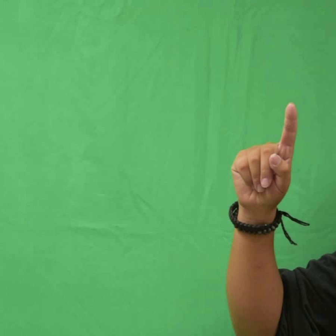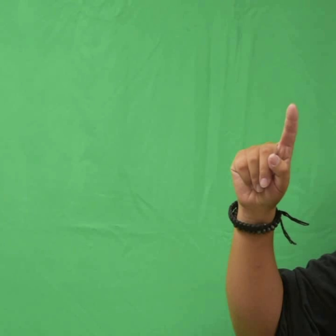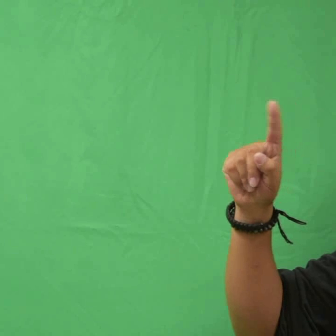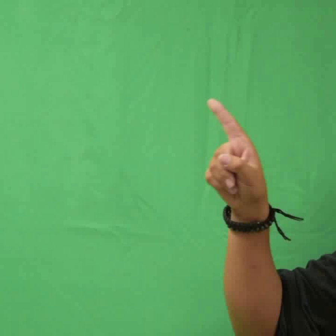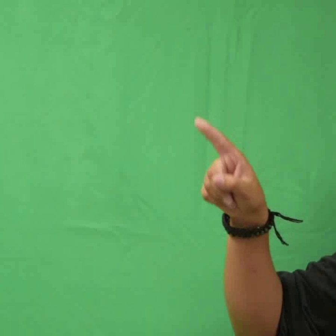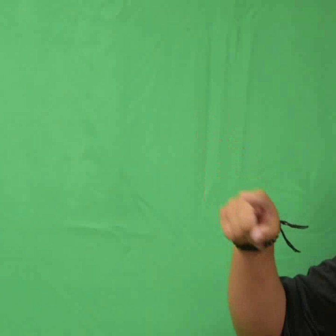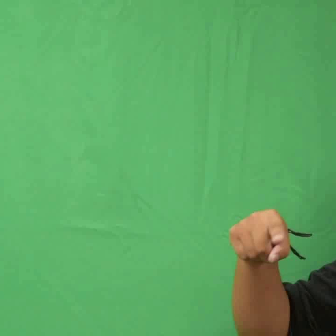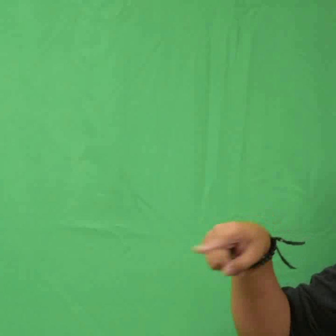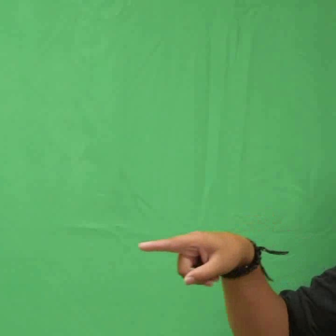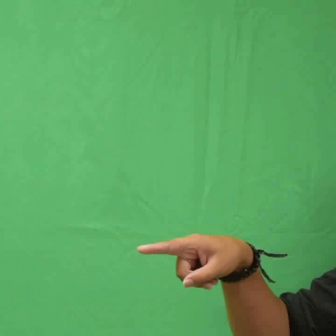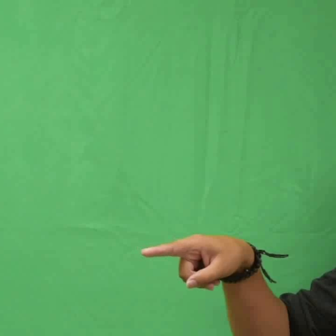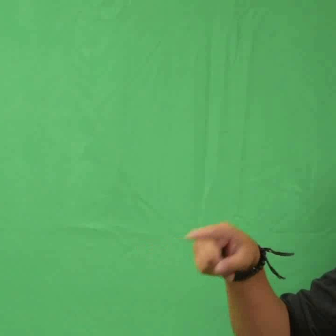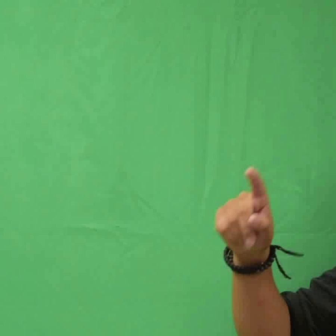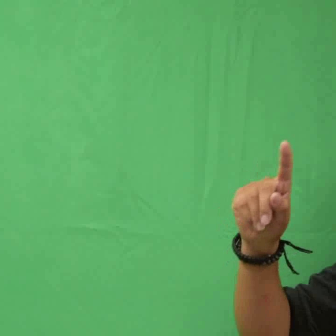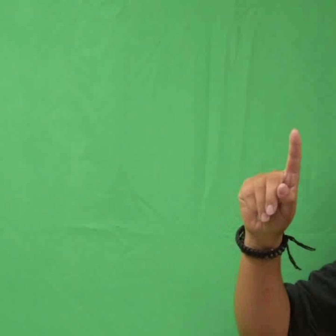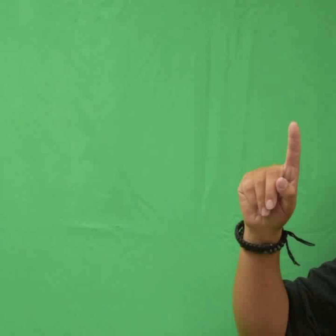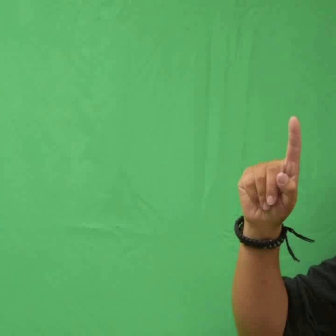Z